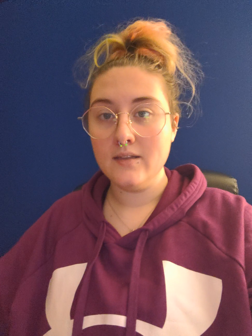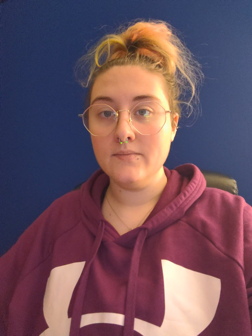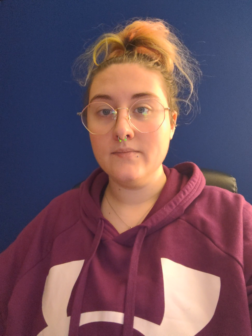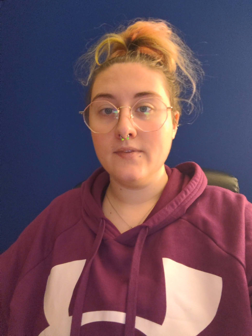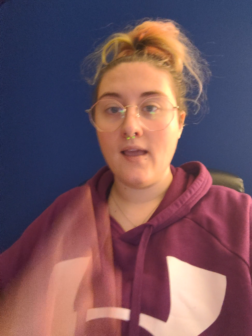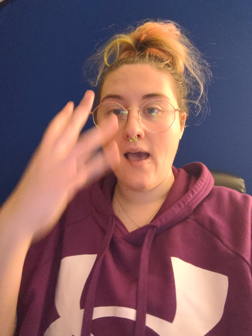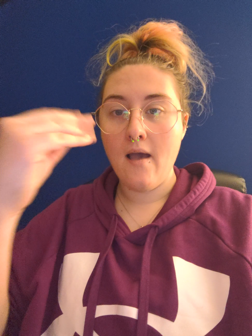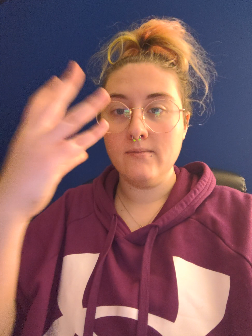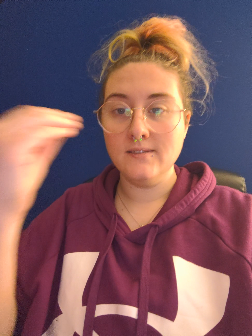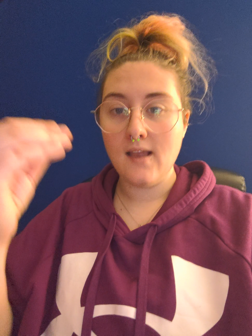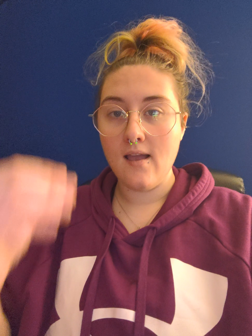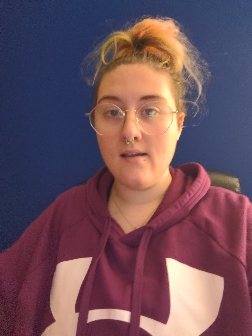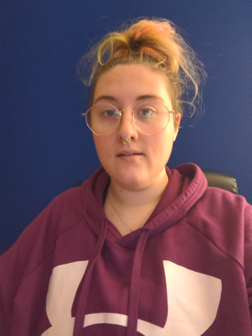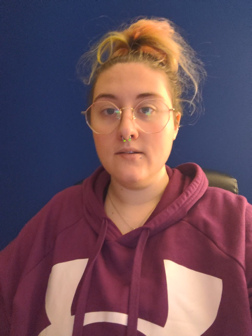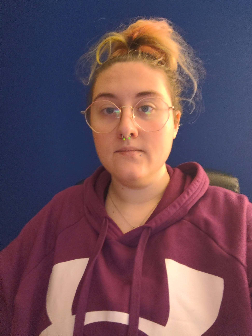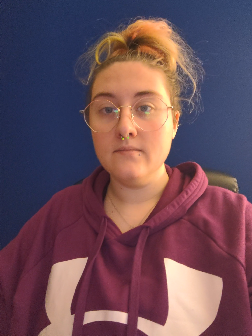outside